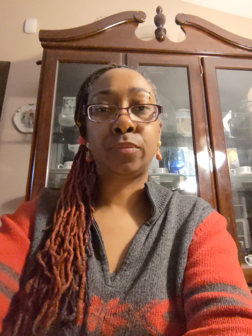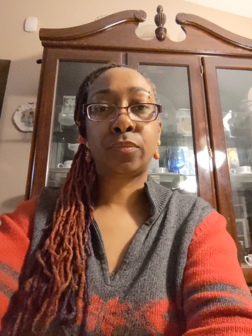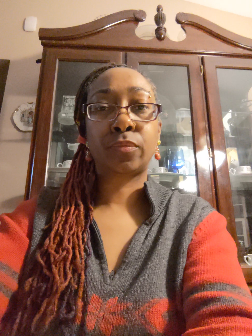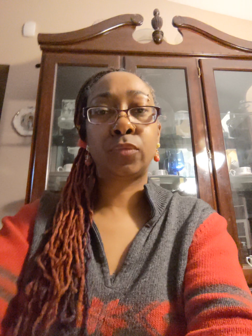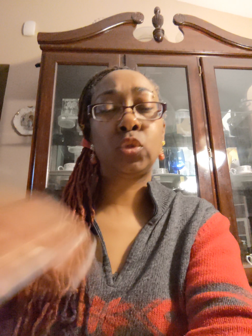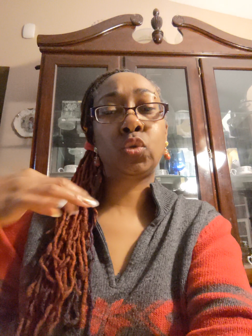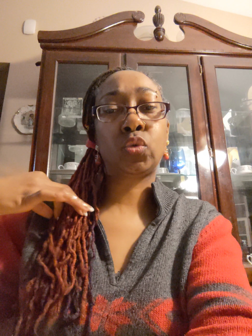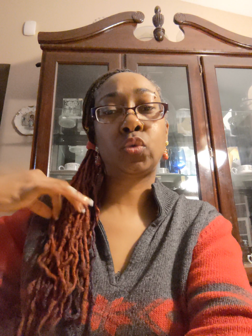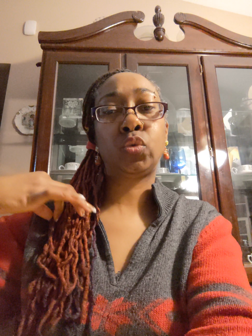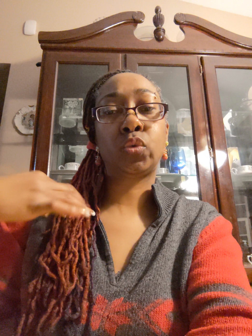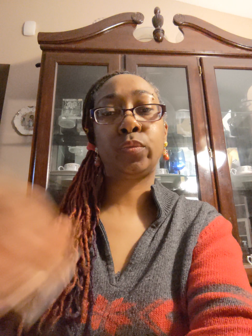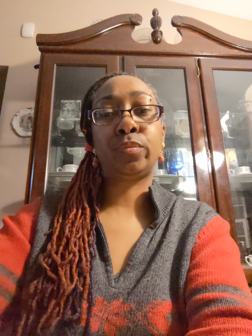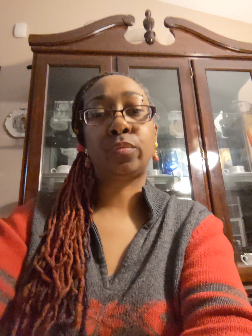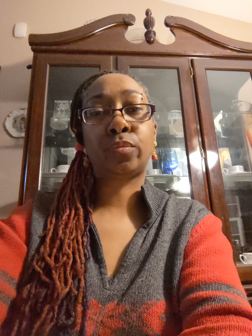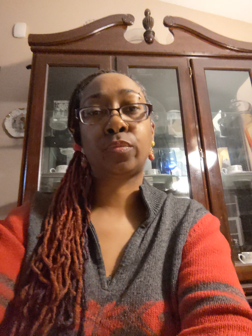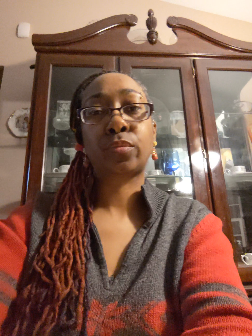shirt